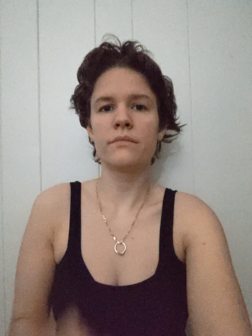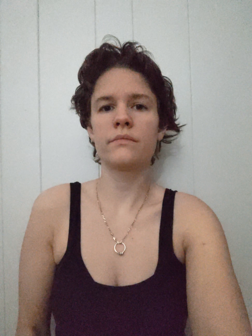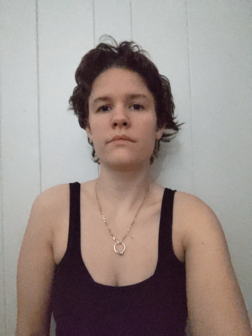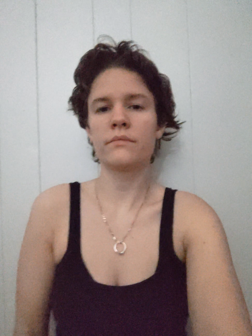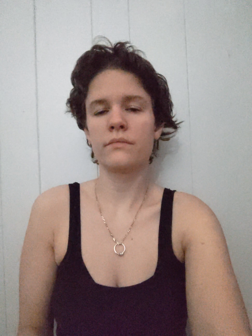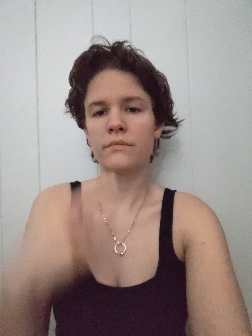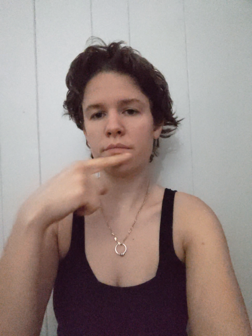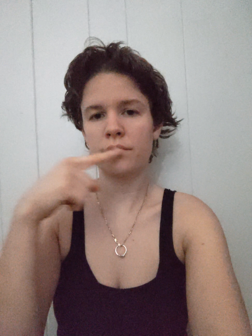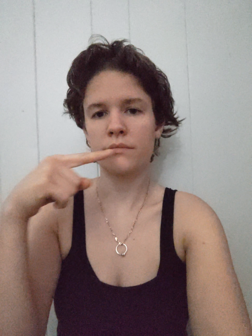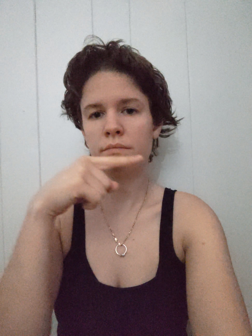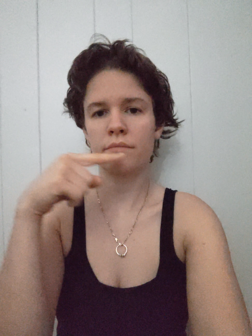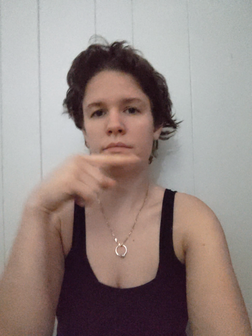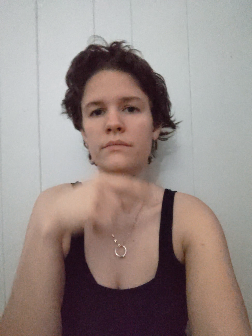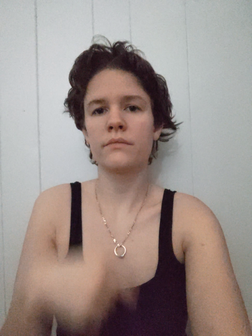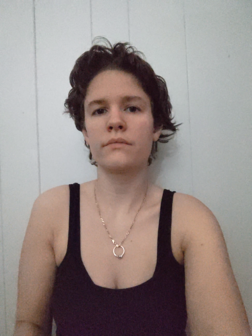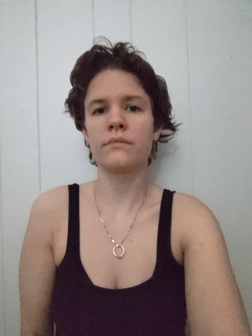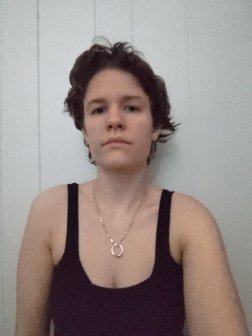toothbrush